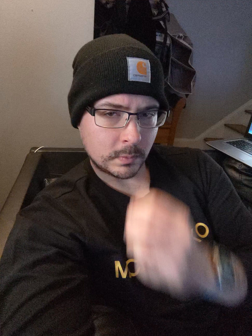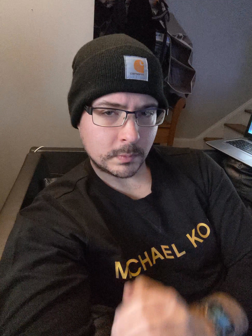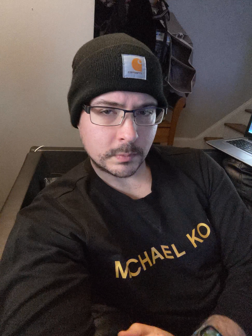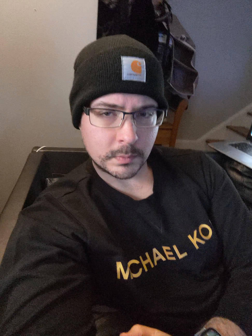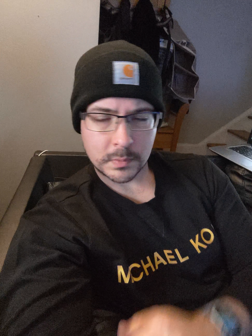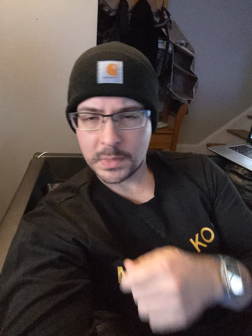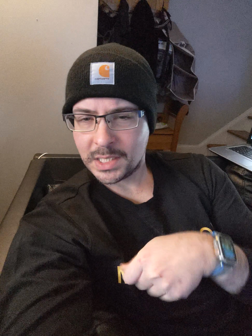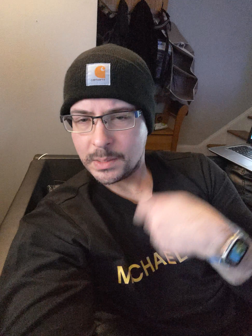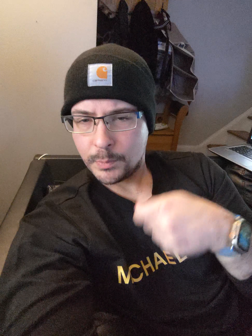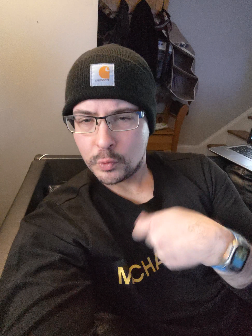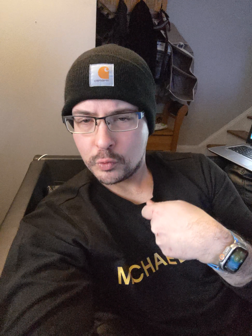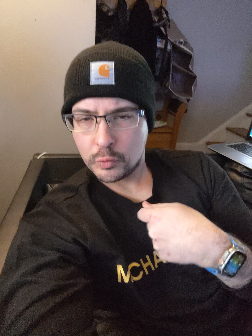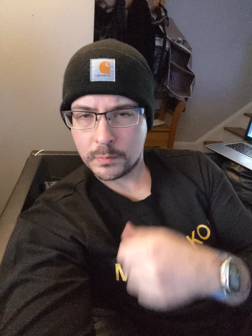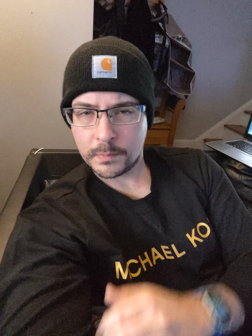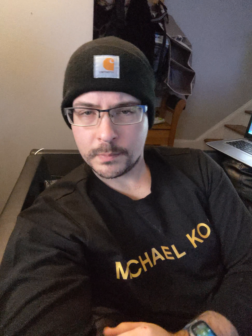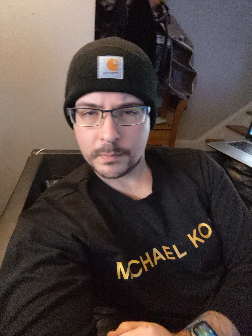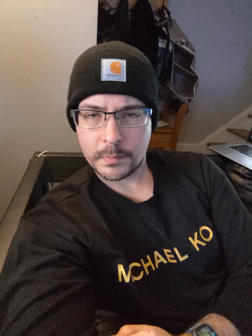zipper